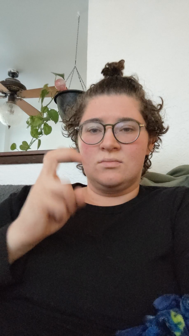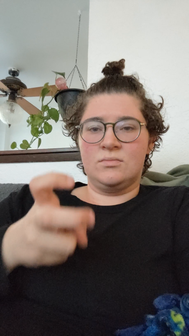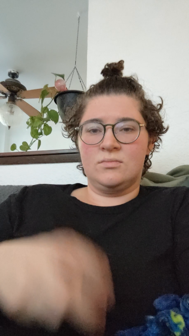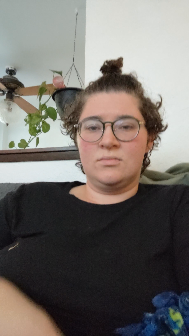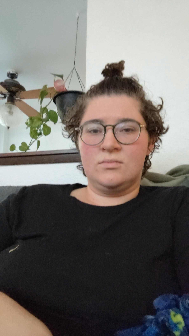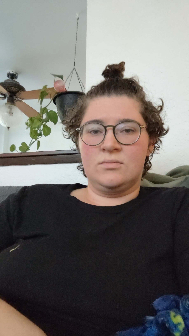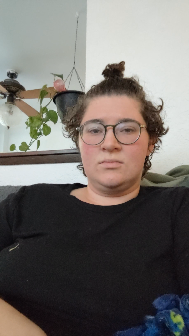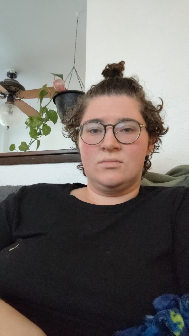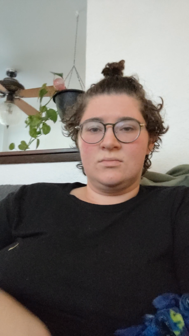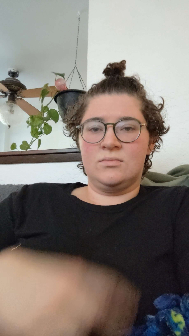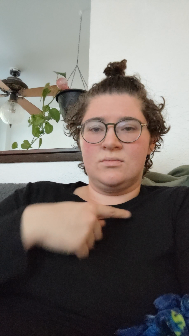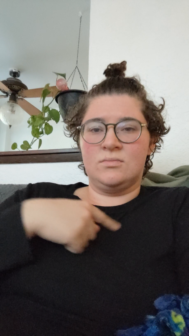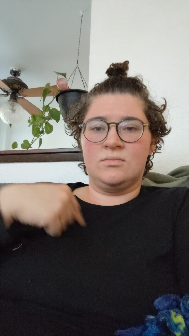necklace